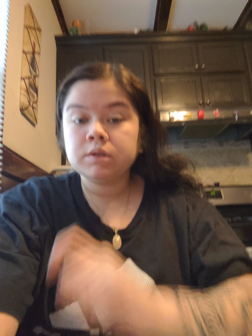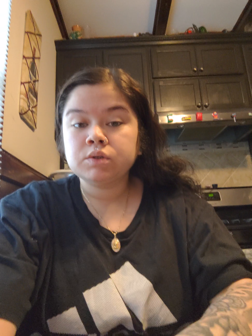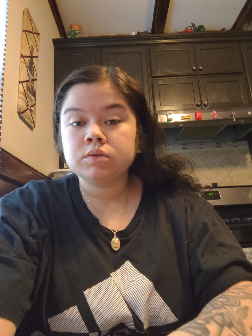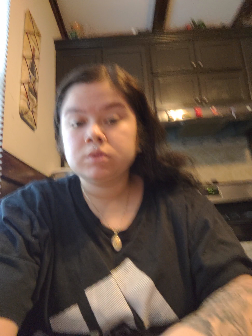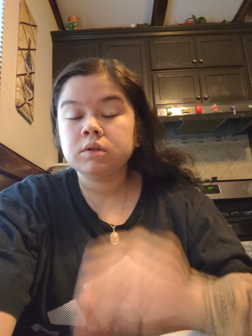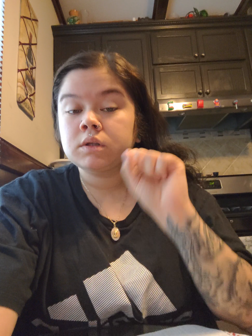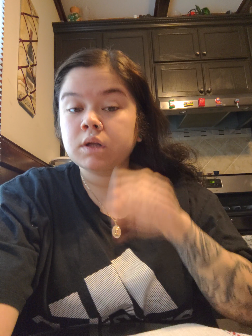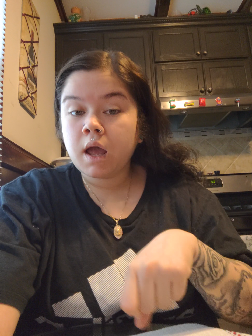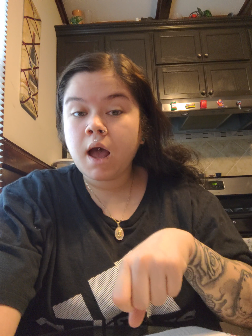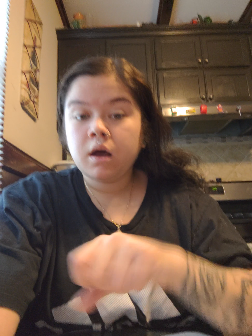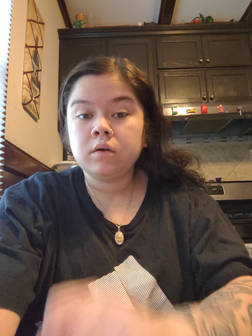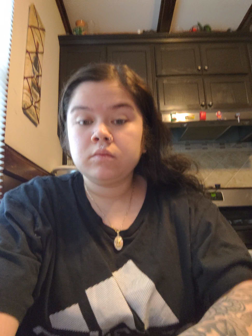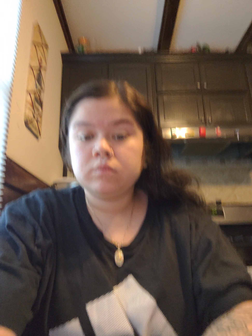can